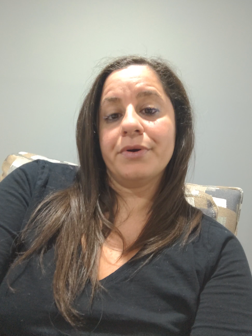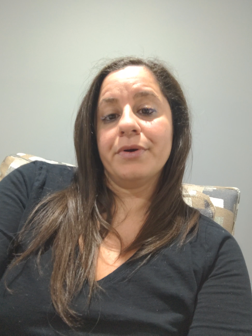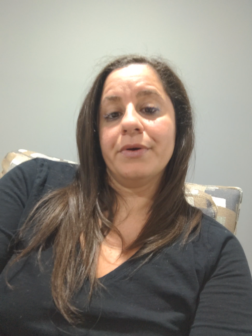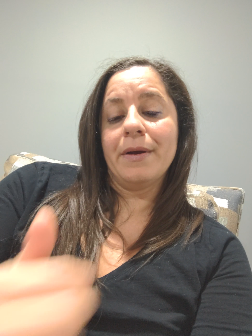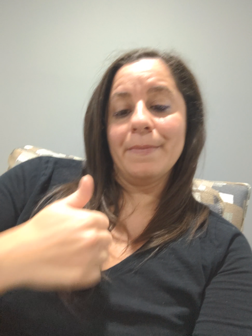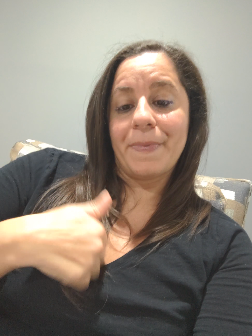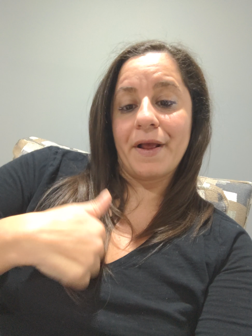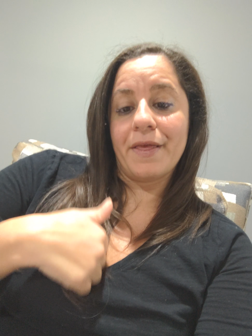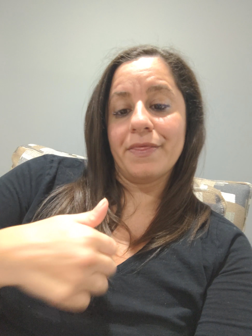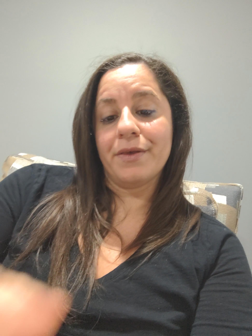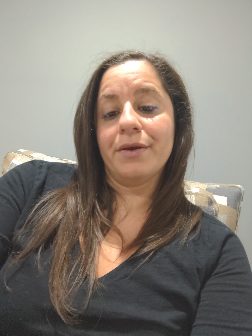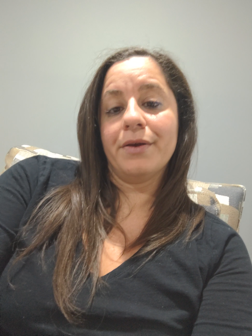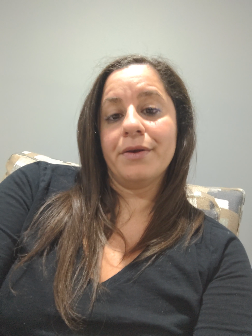bath